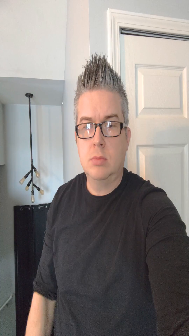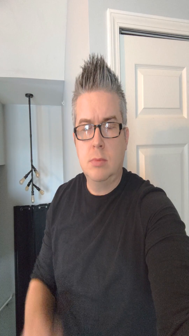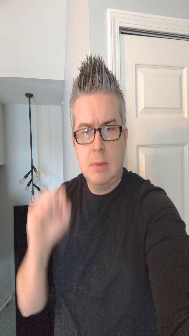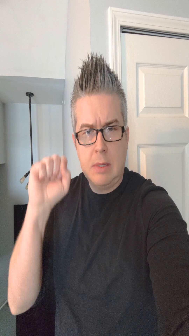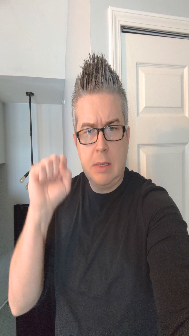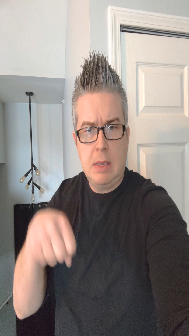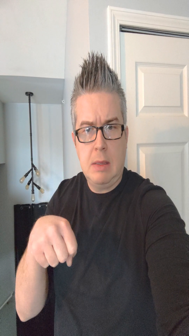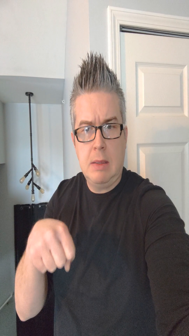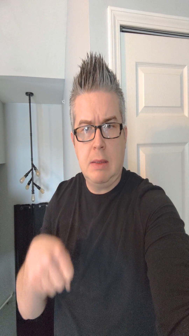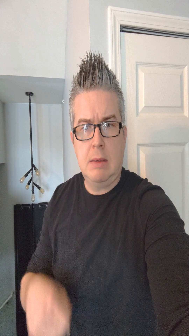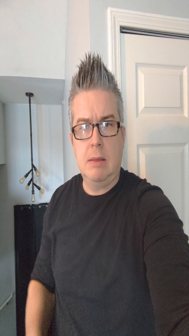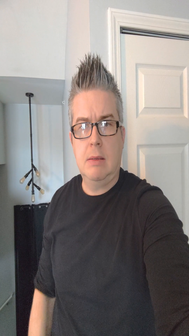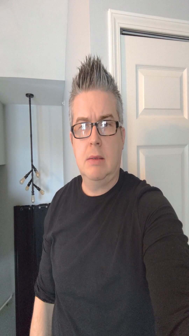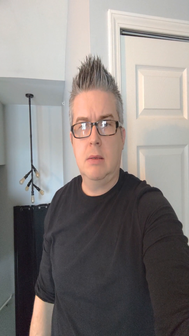can